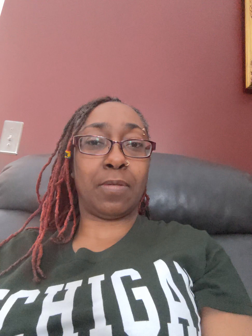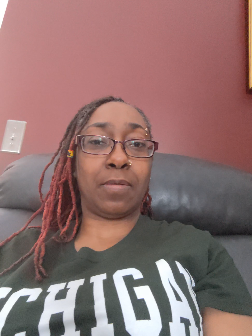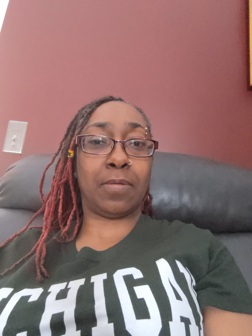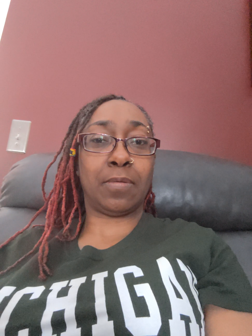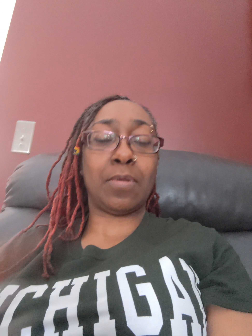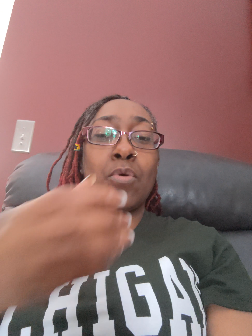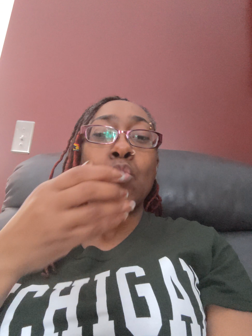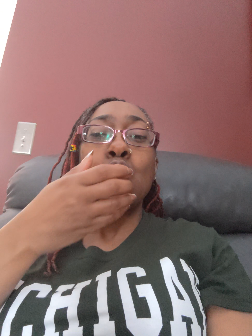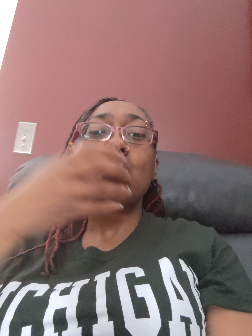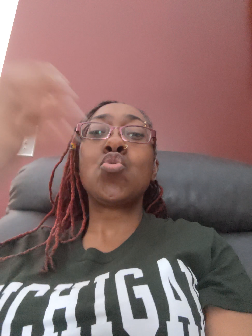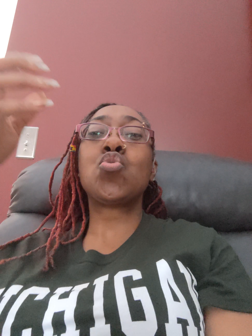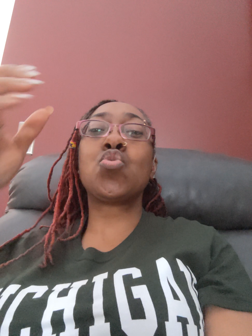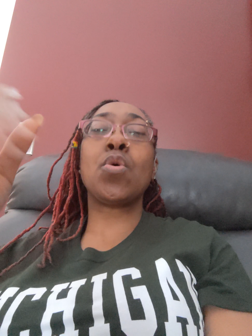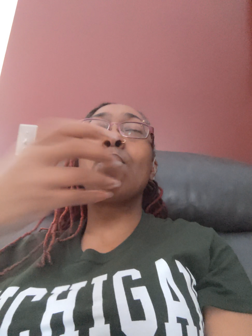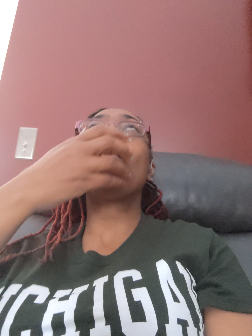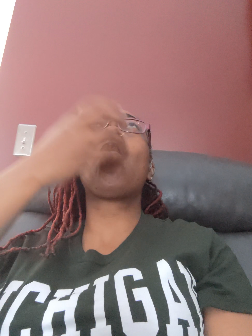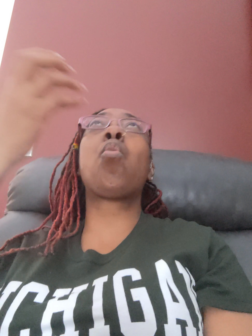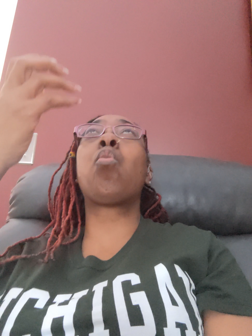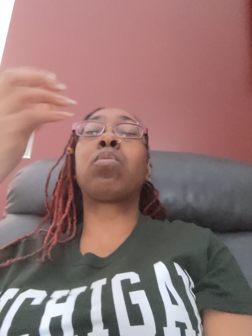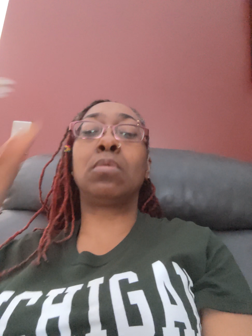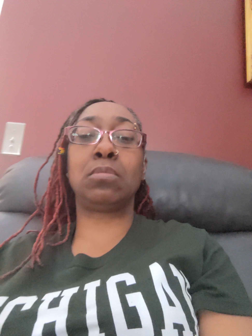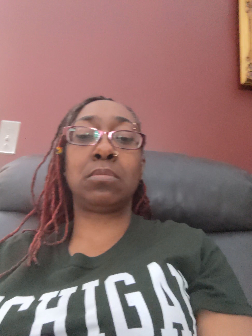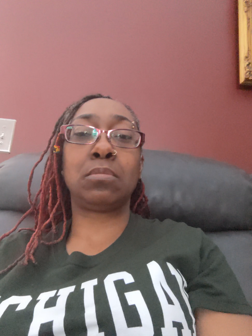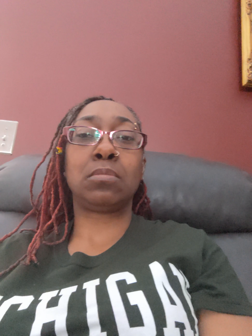balloon